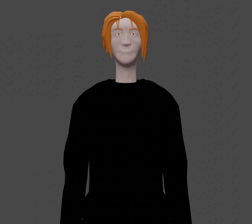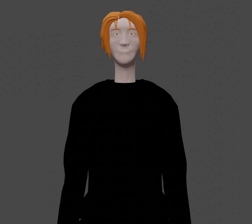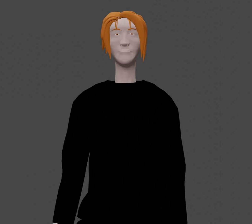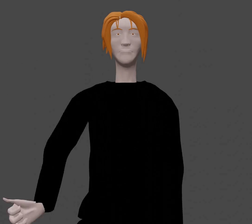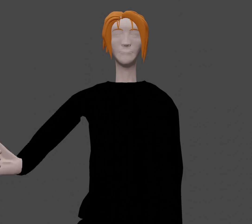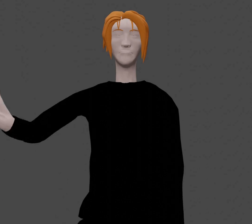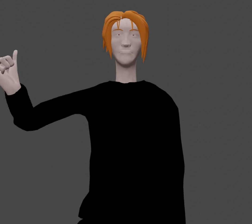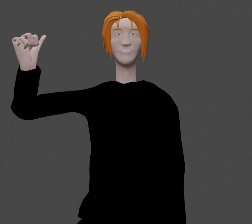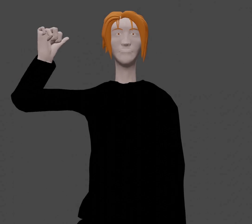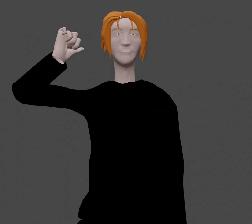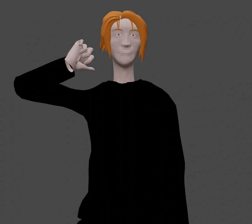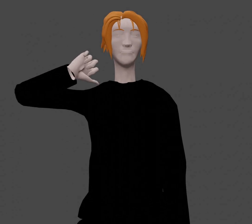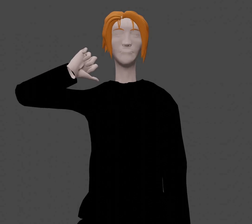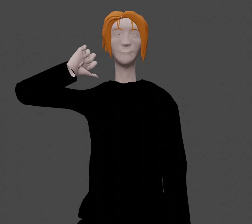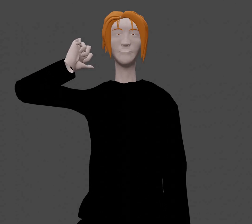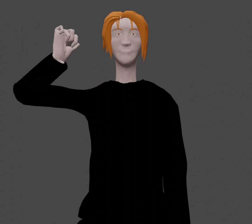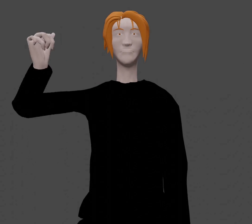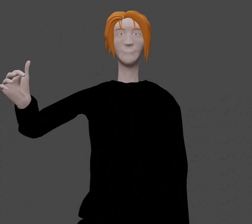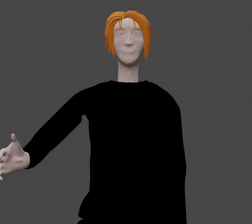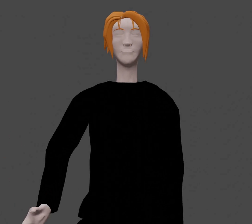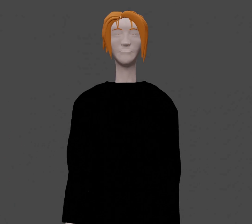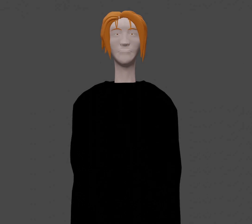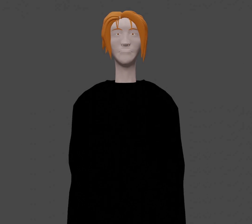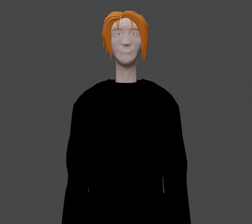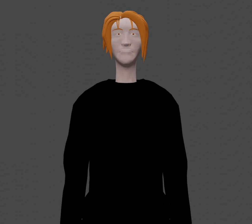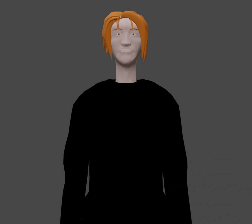Back (Spine)